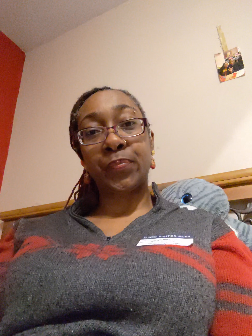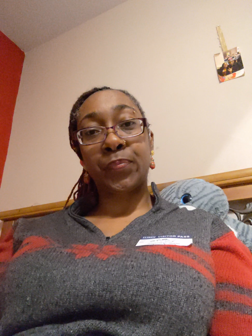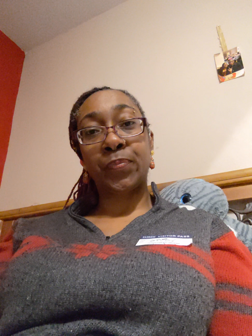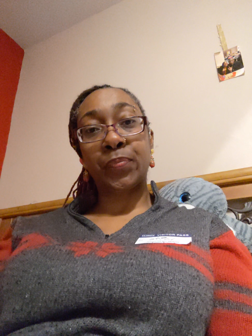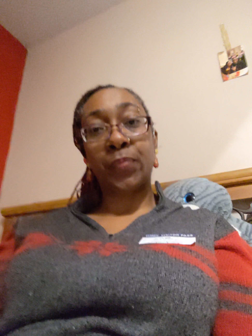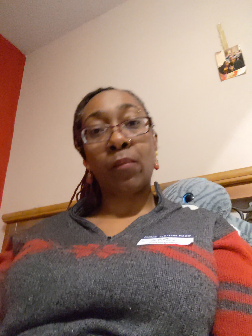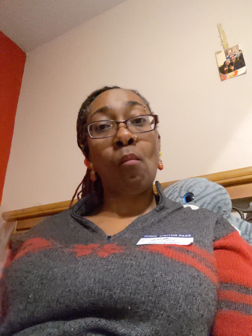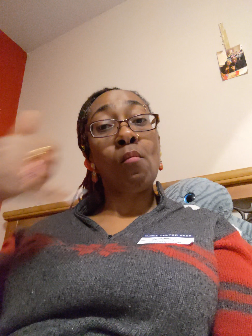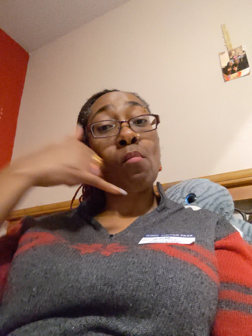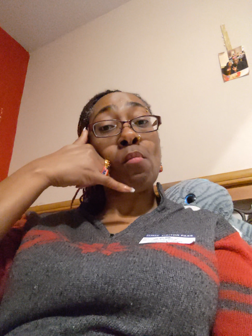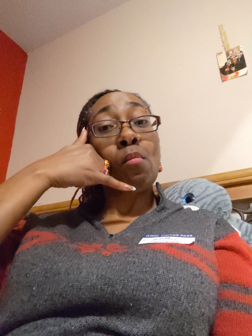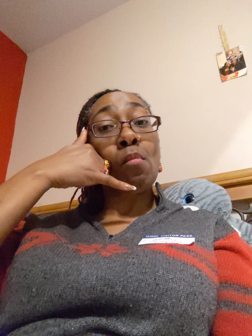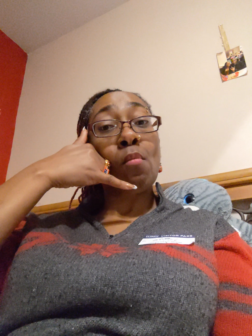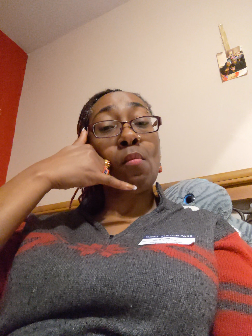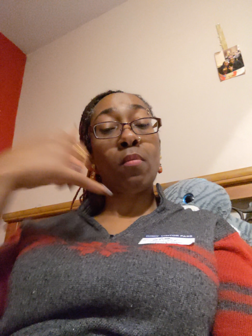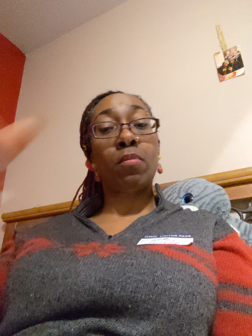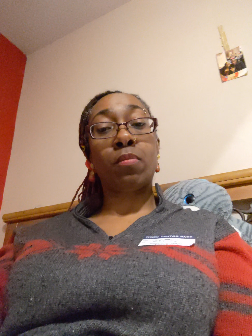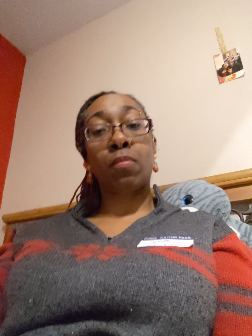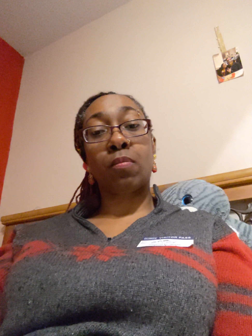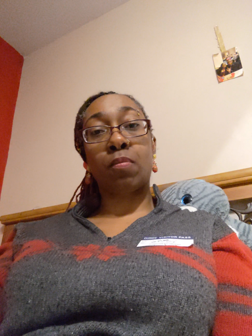call on the phone